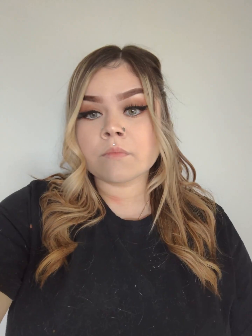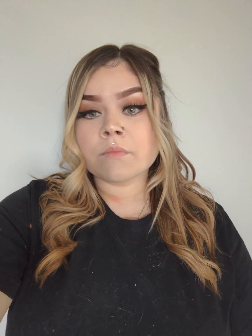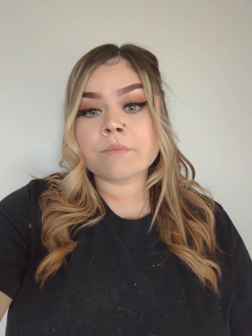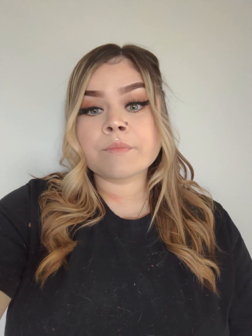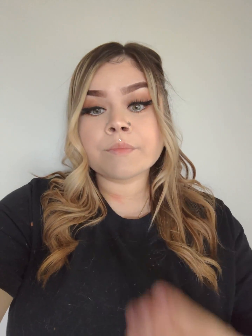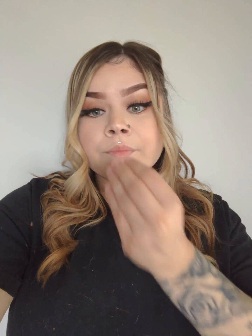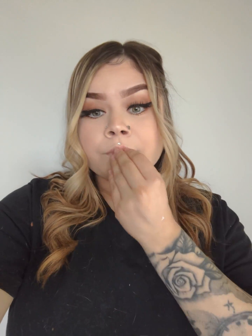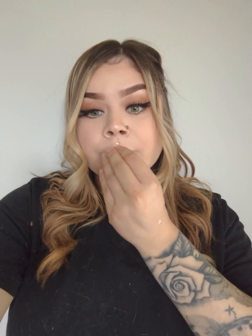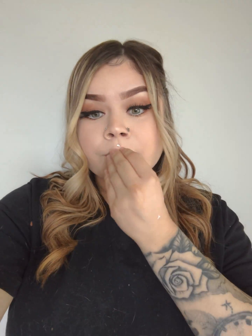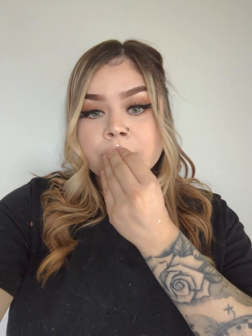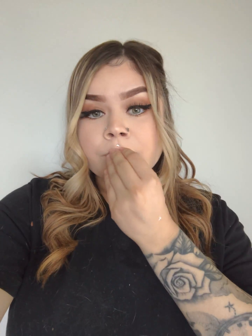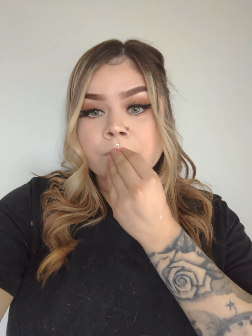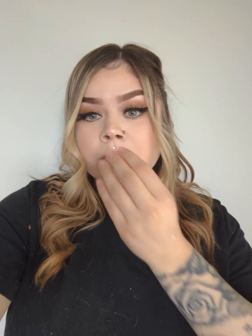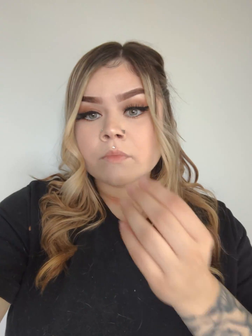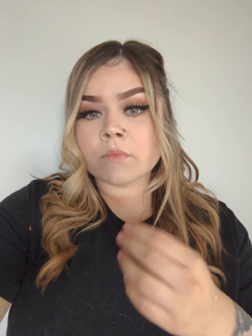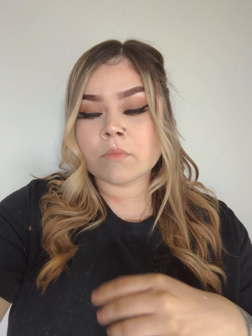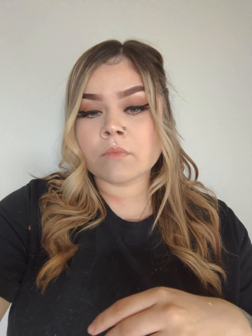eat